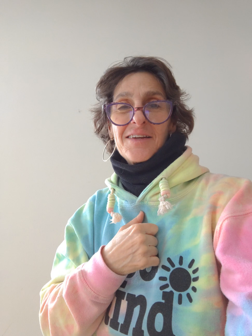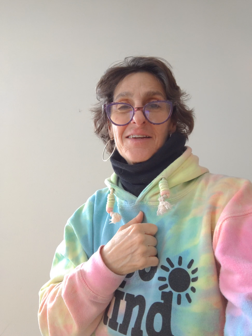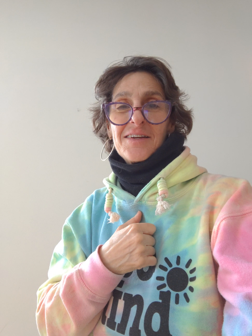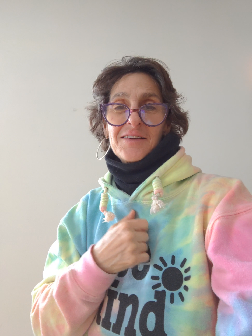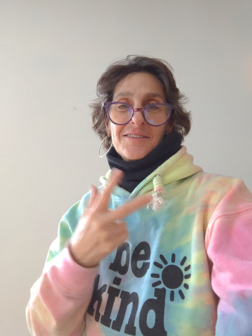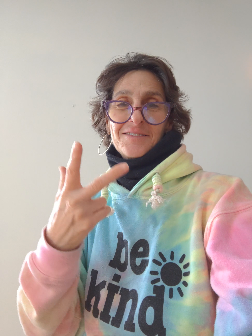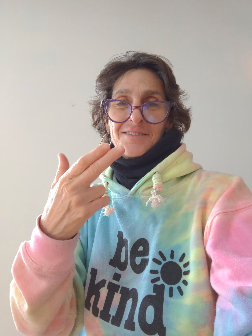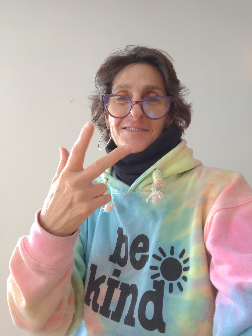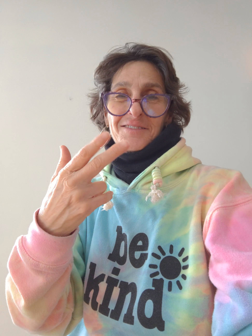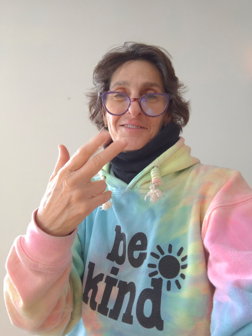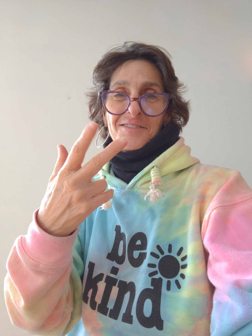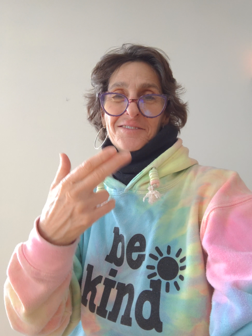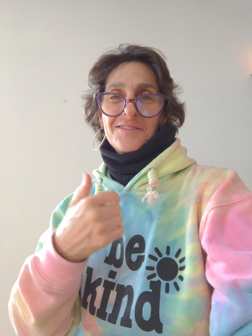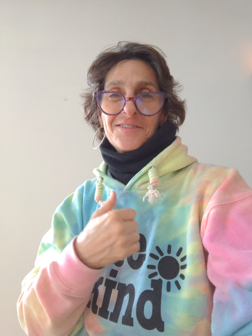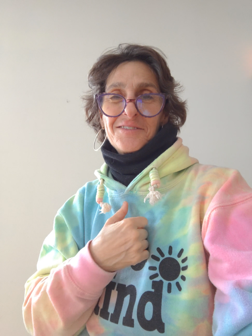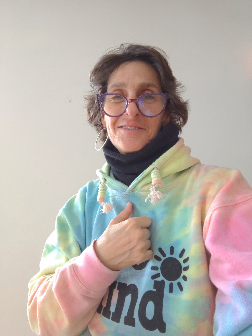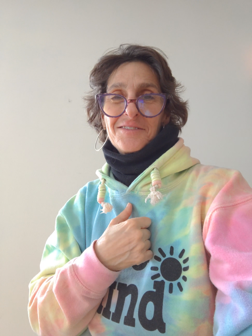scissors